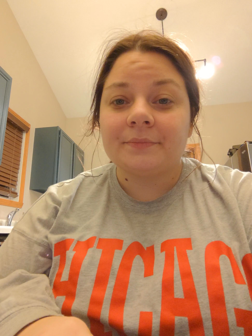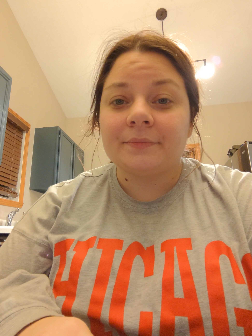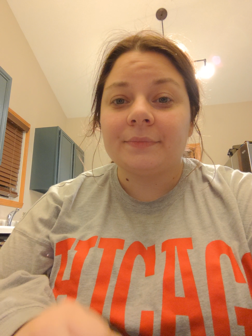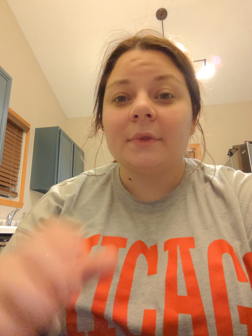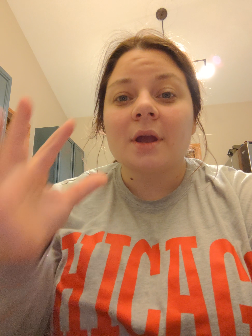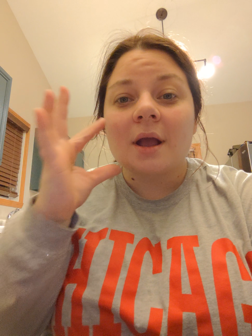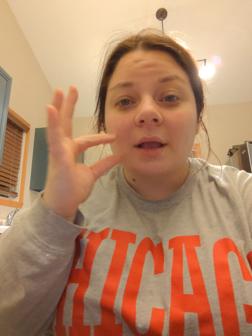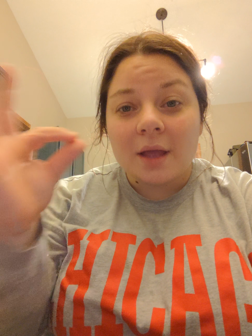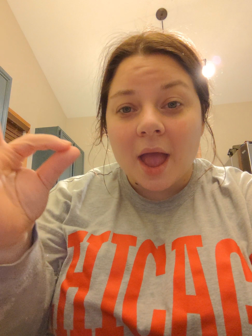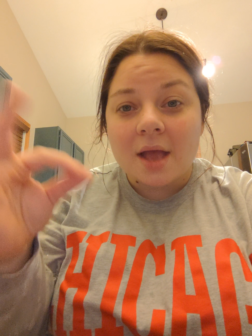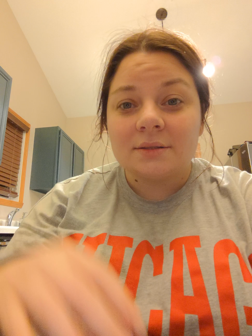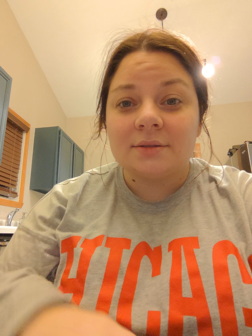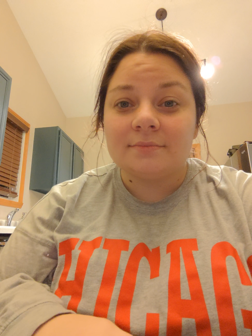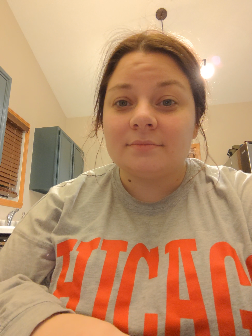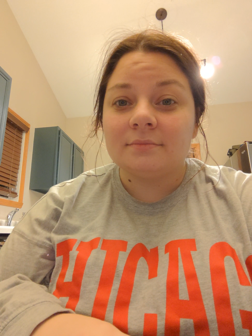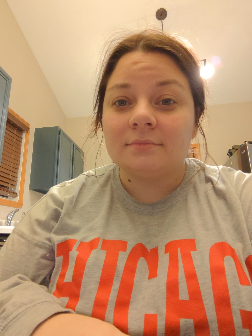cat